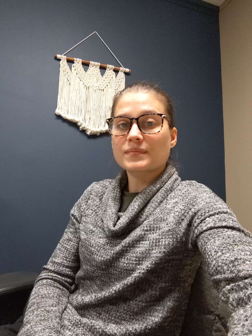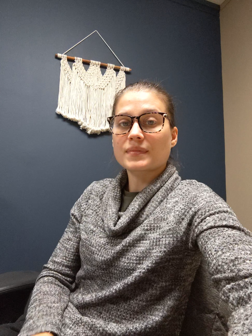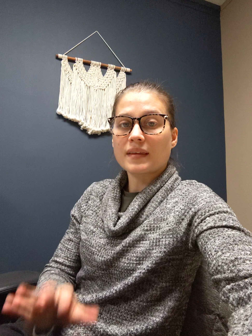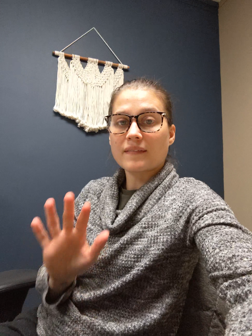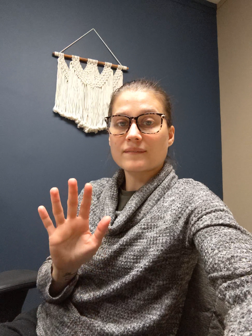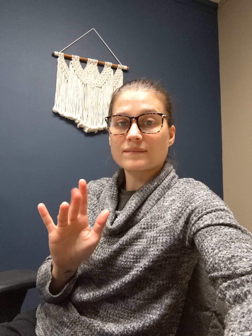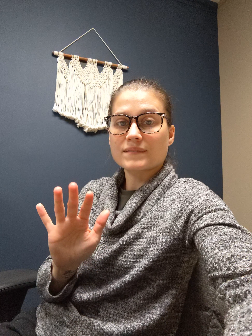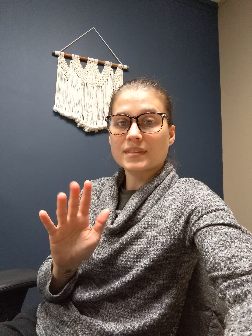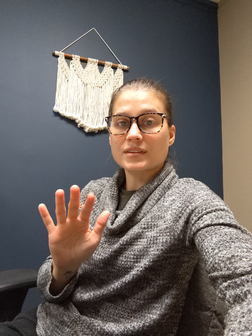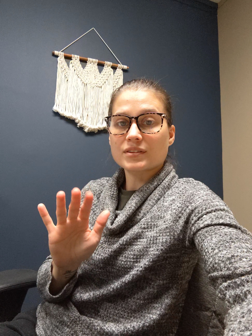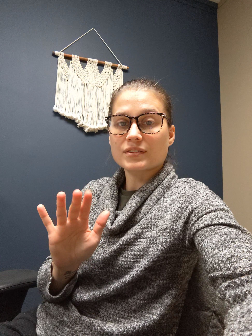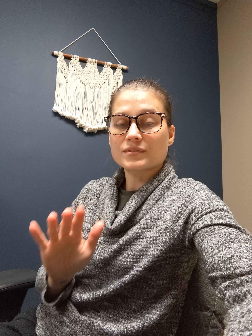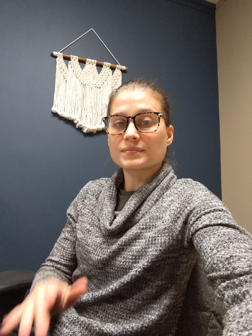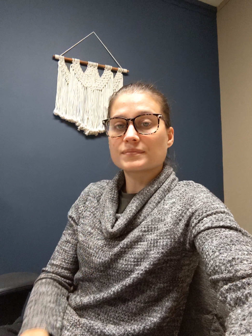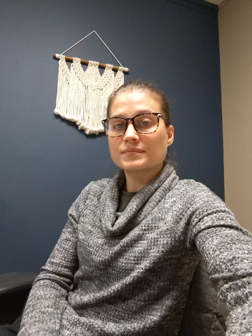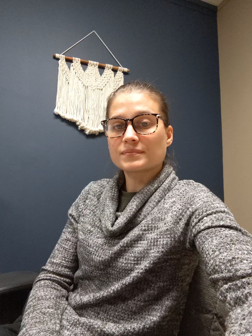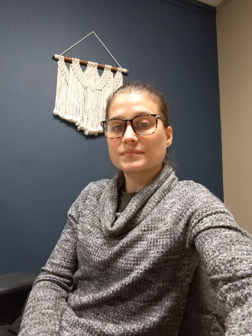finger